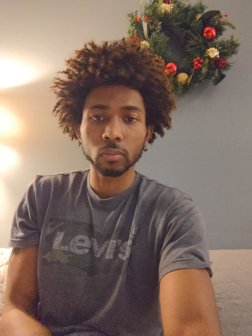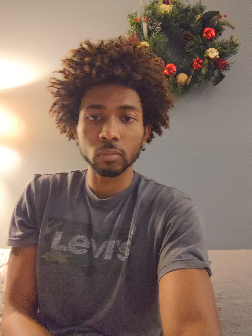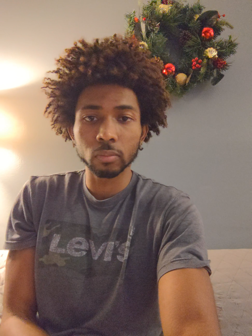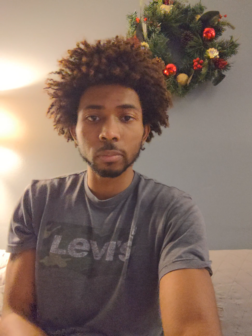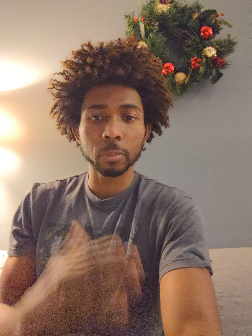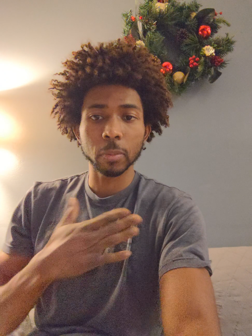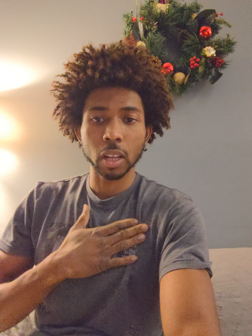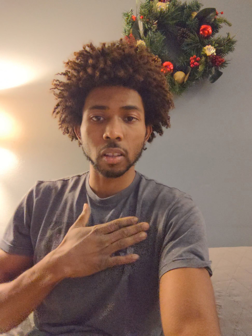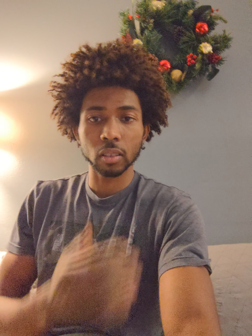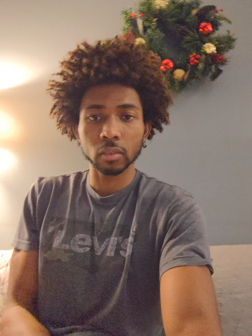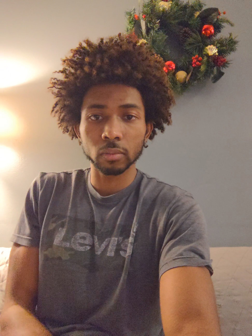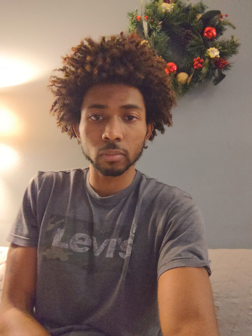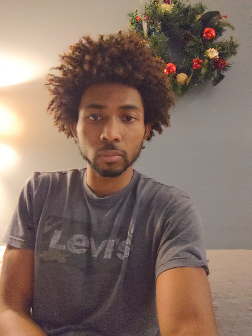my